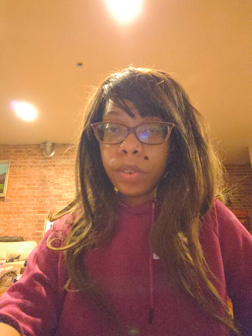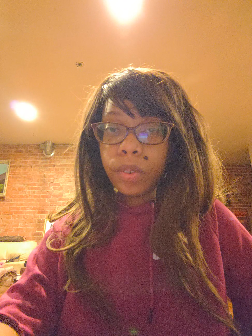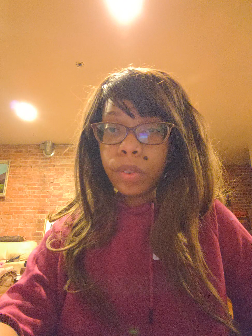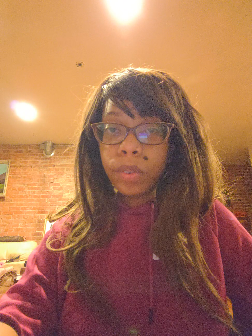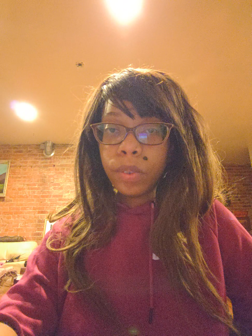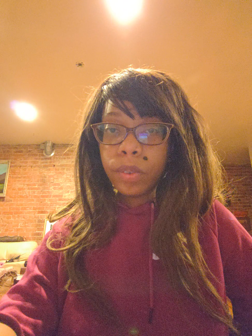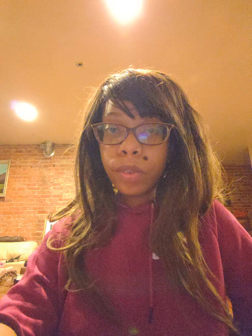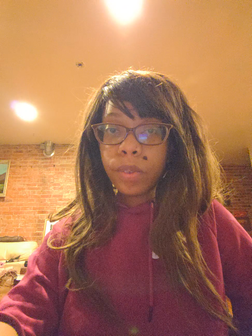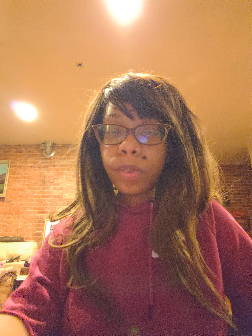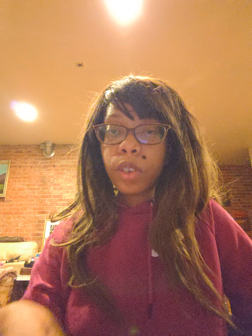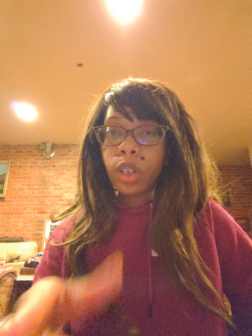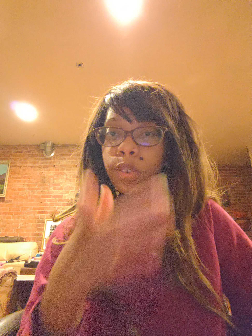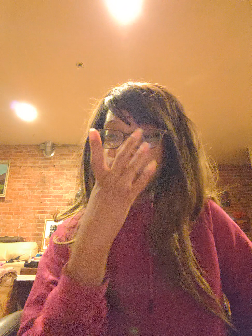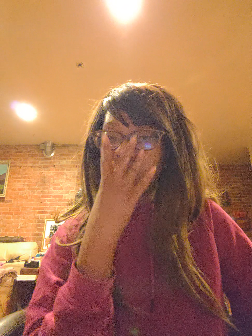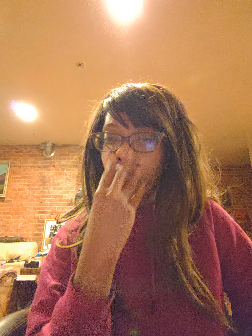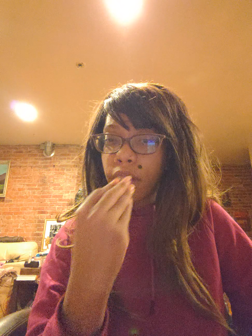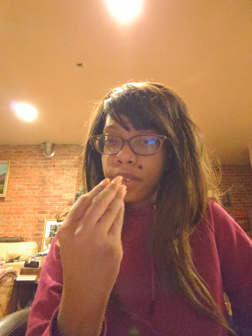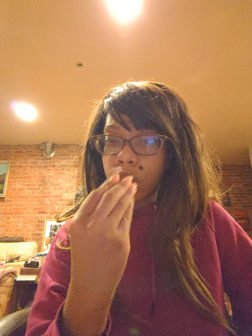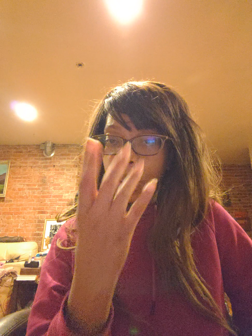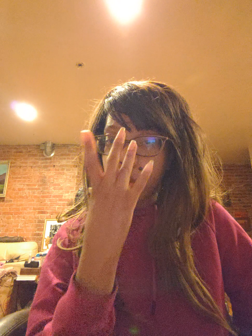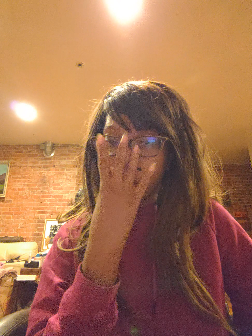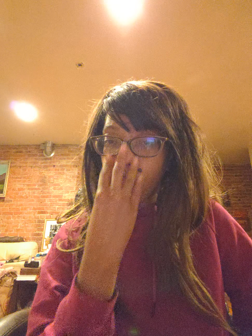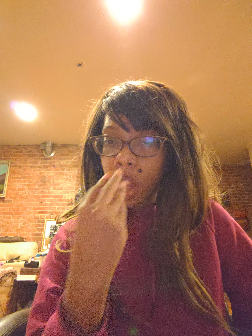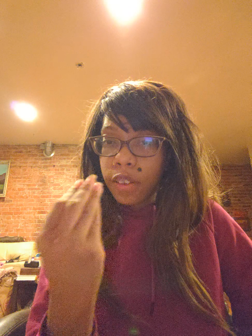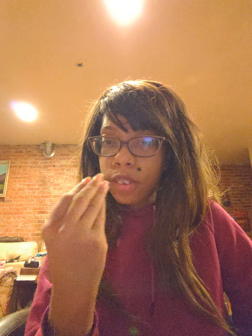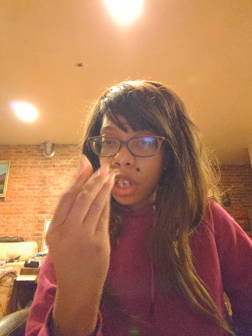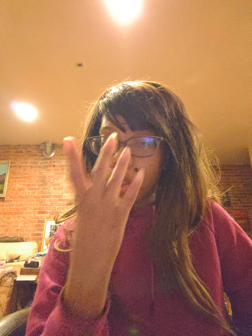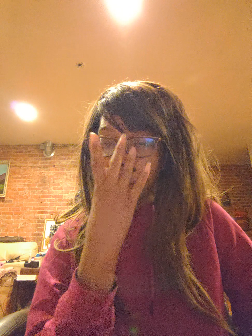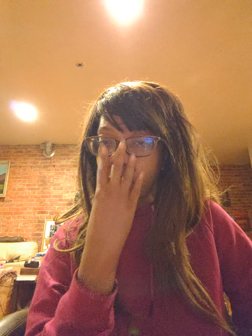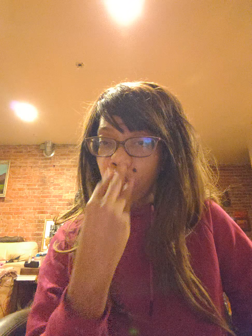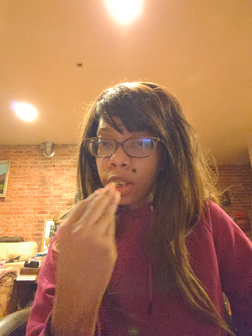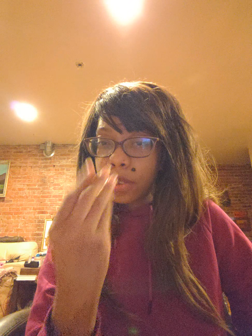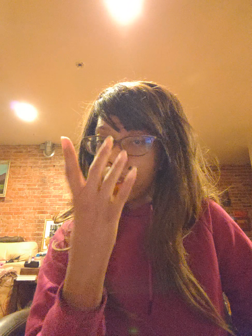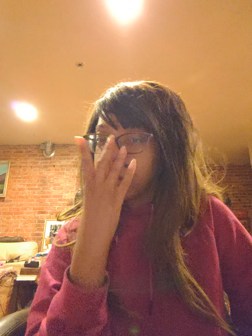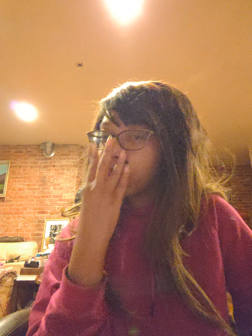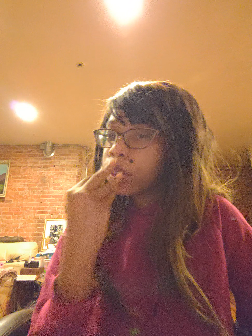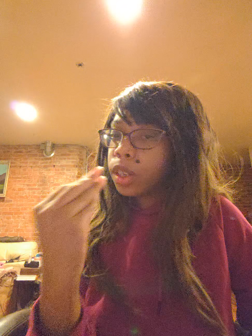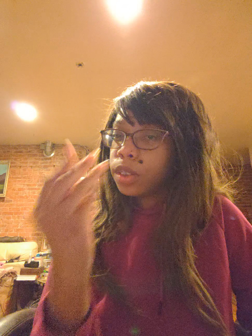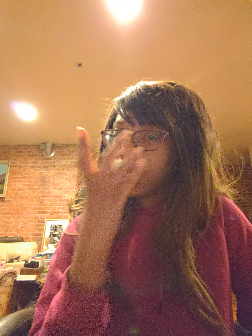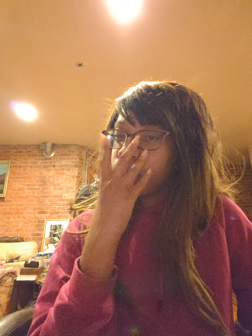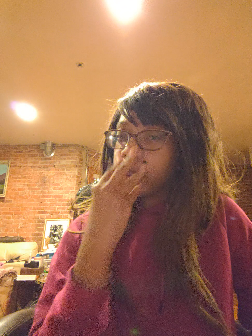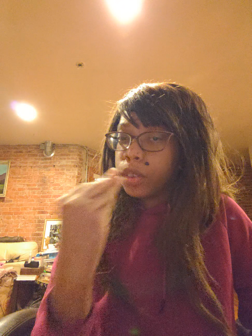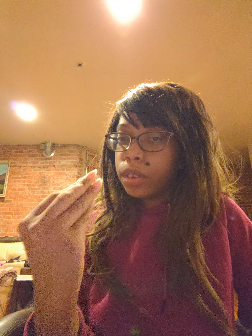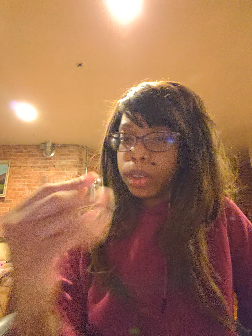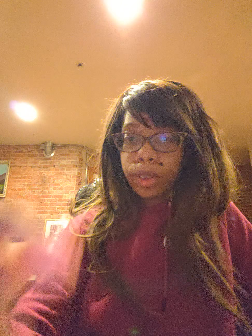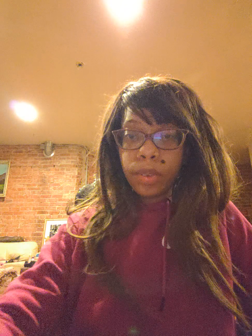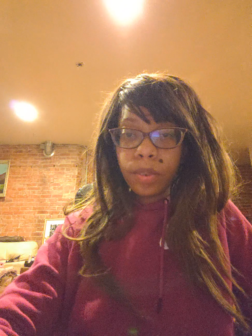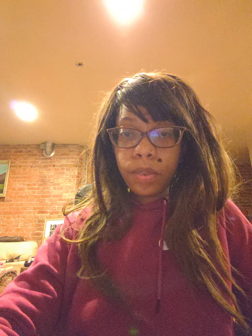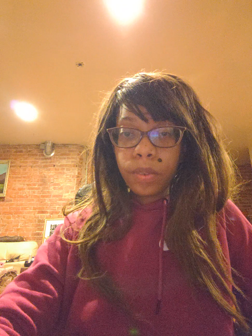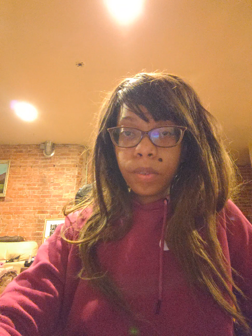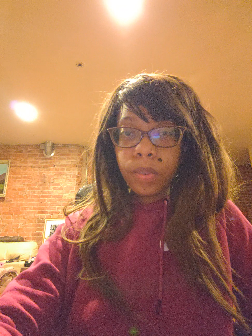wolf